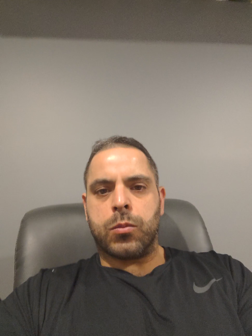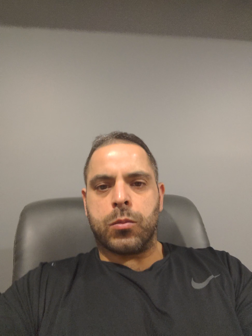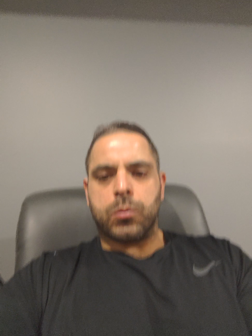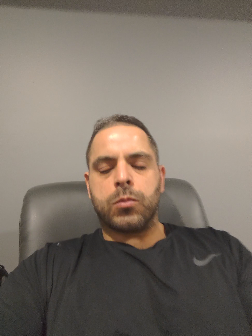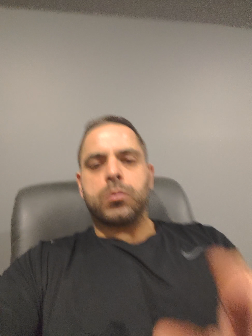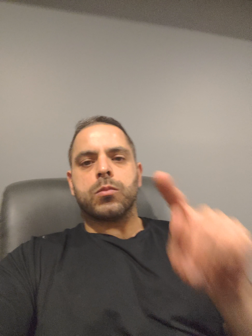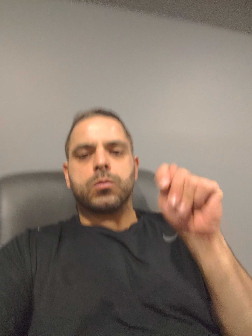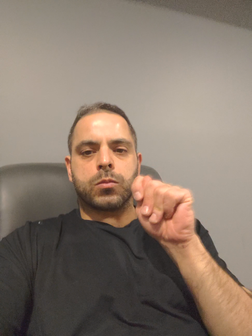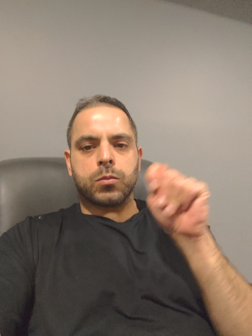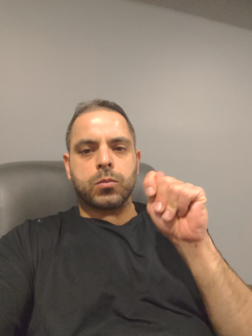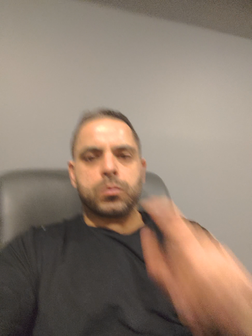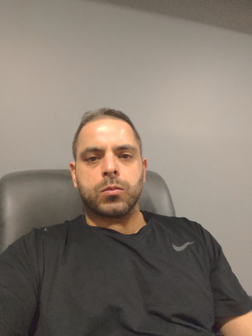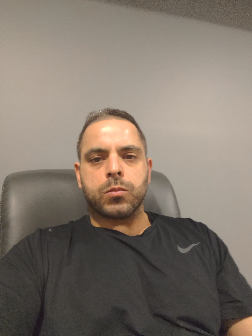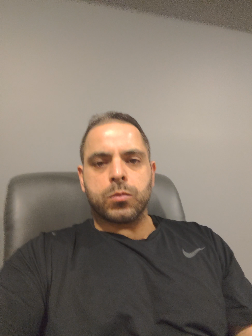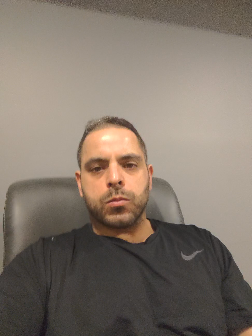potty